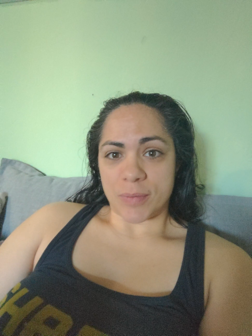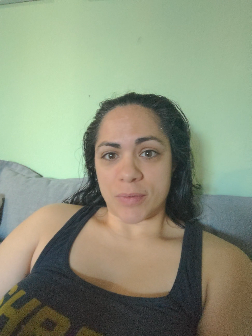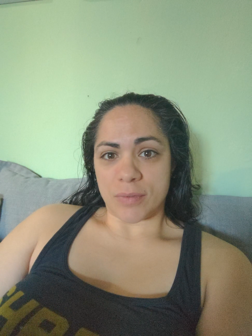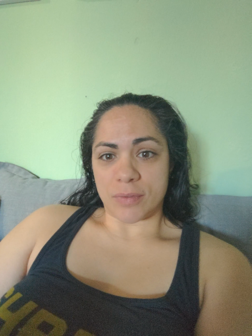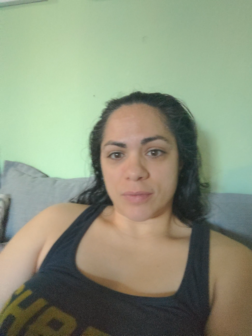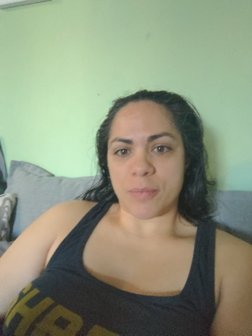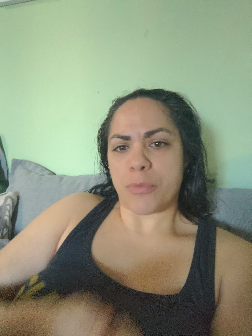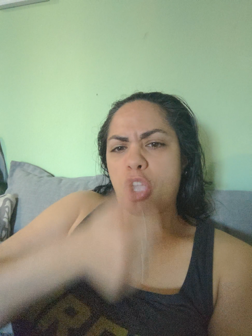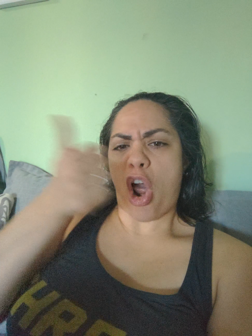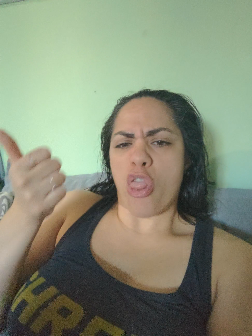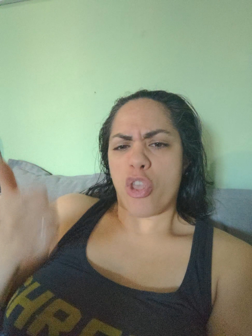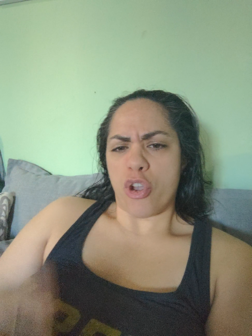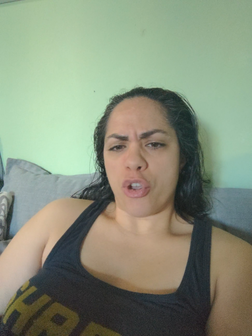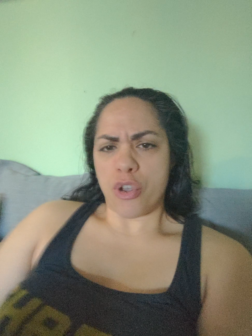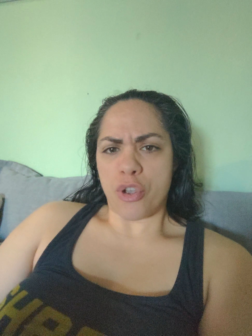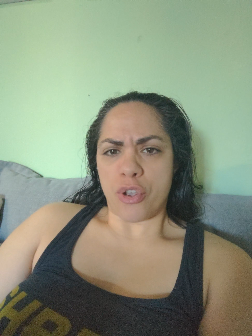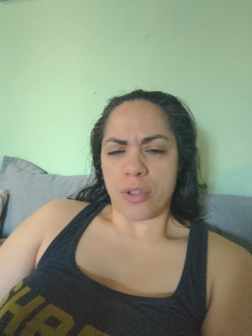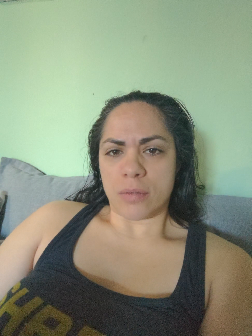another